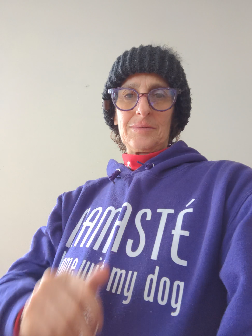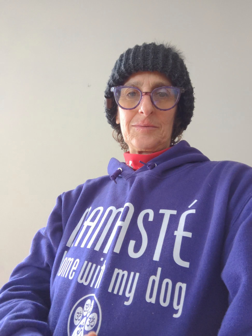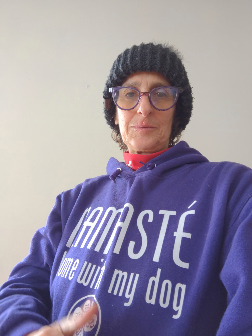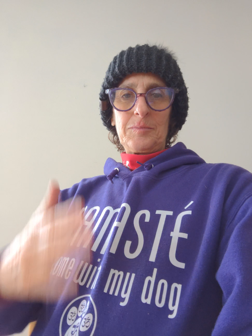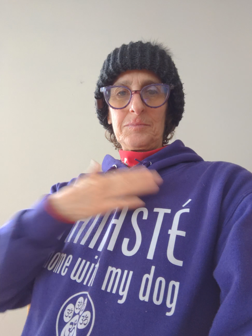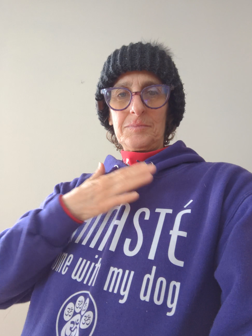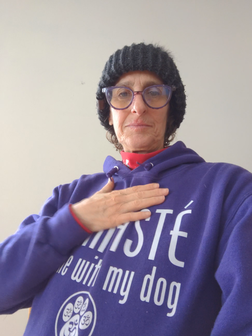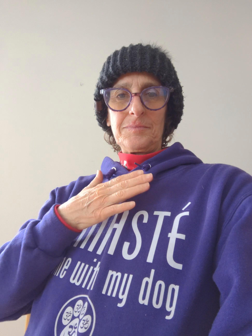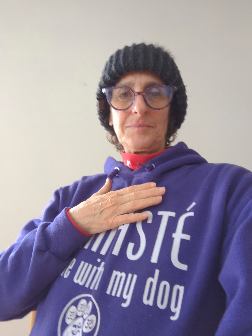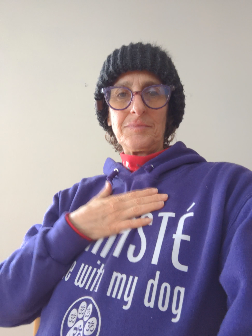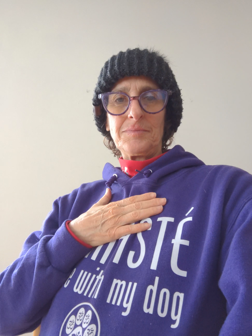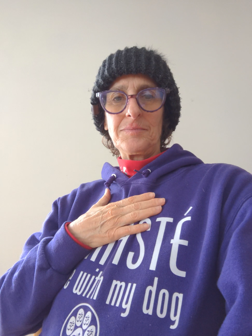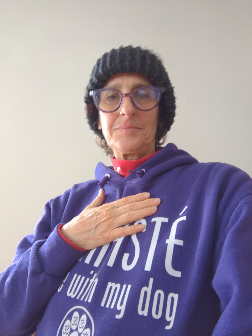my